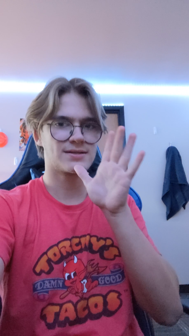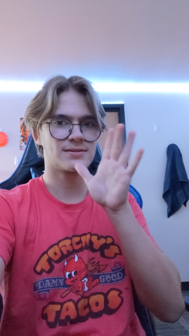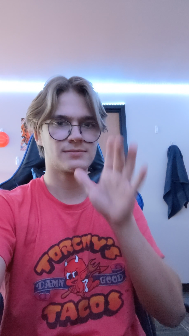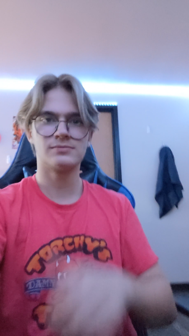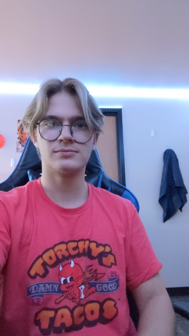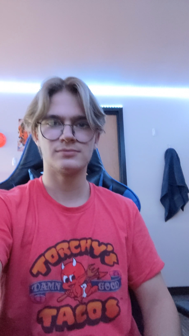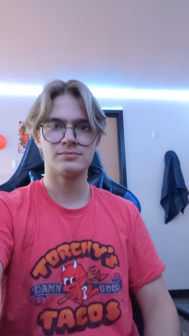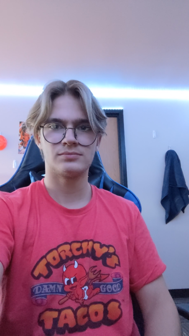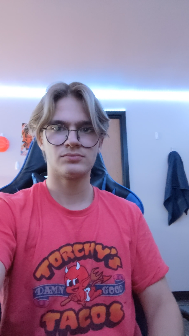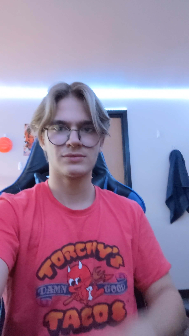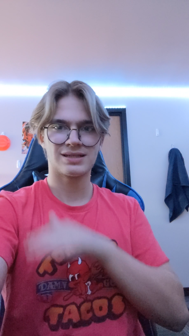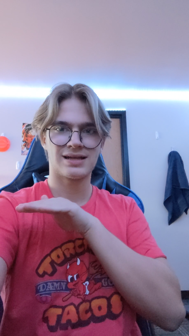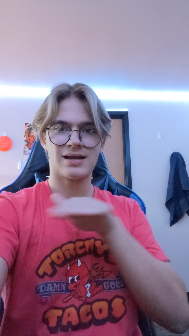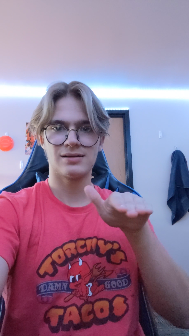nice